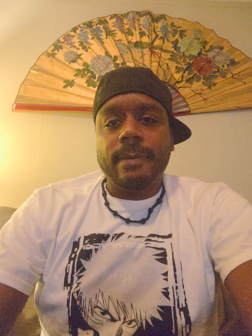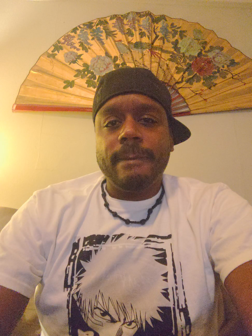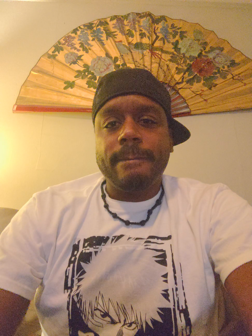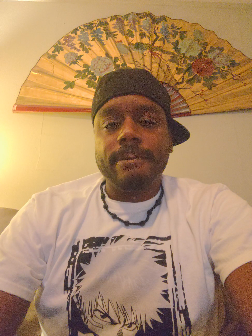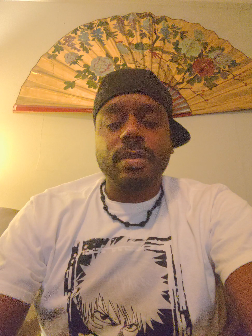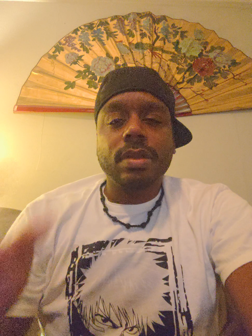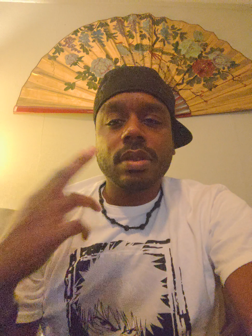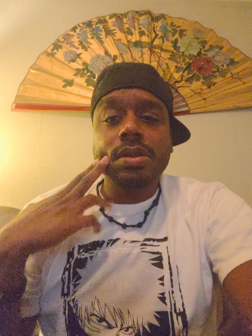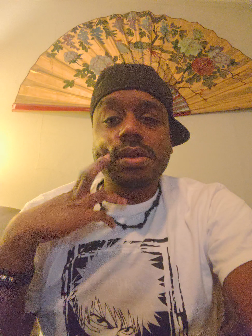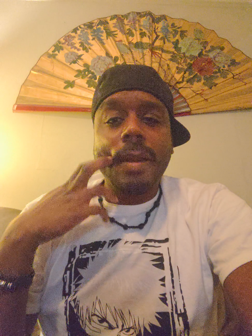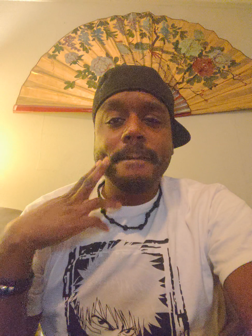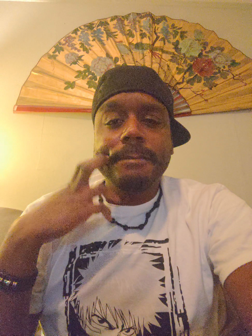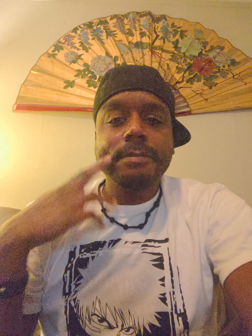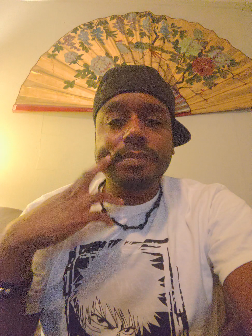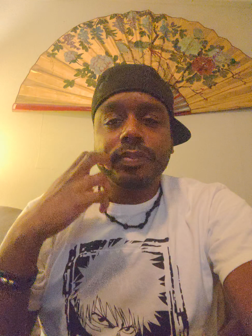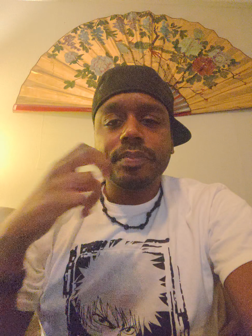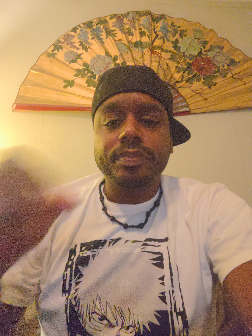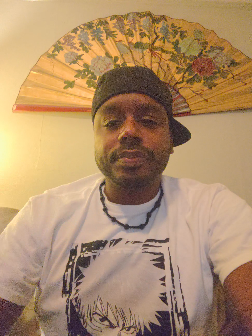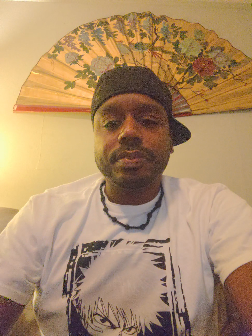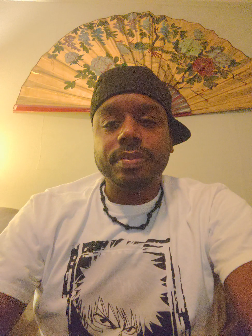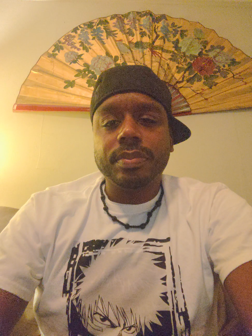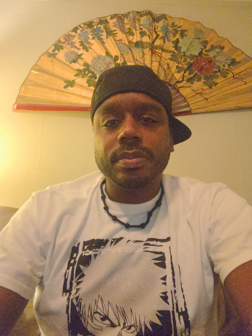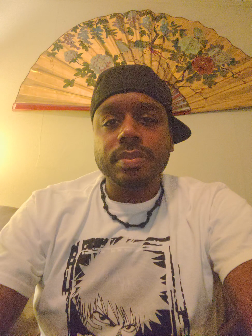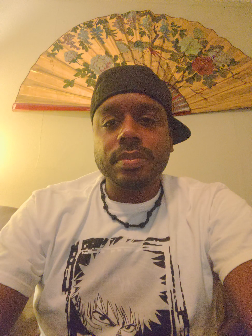gum